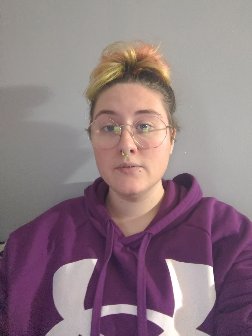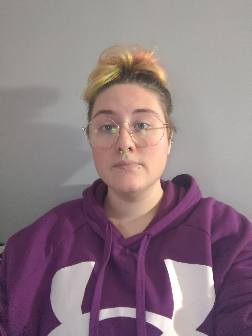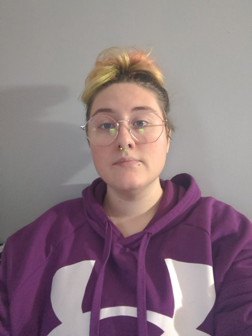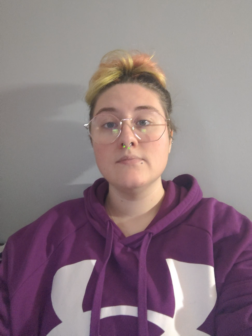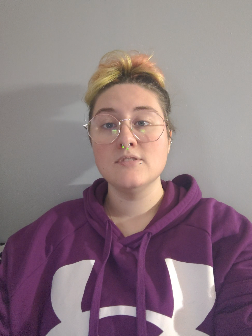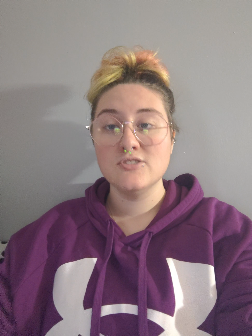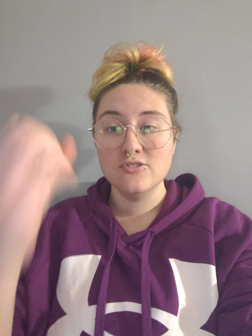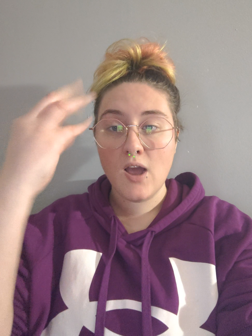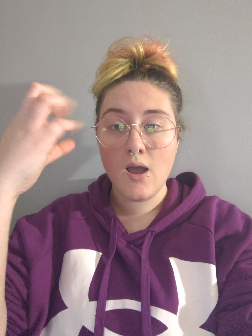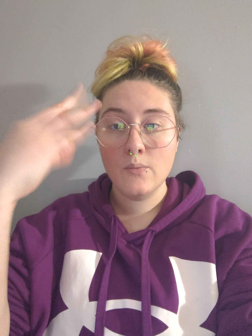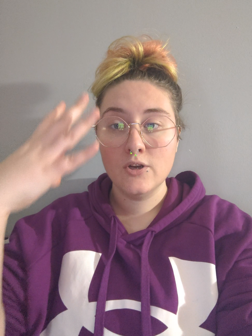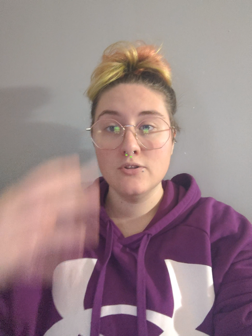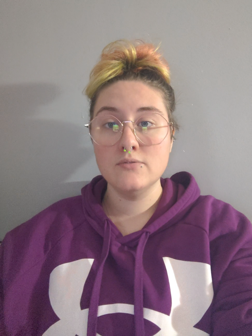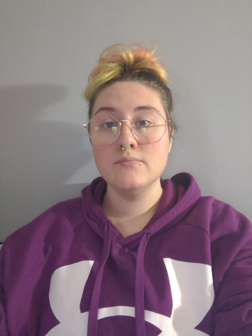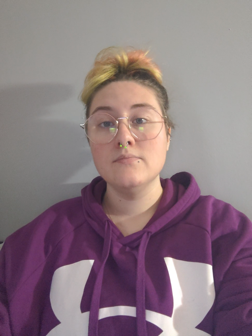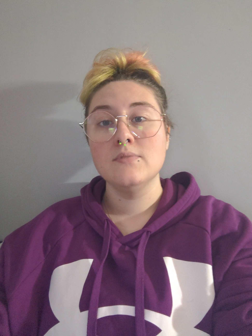shower